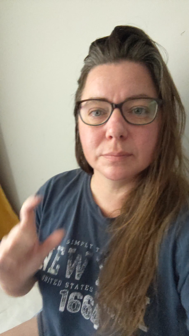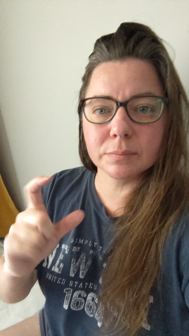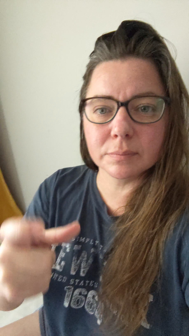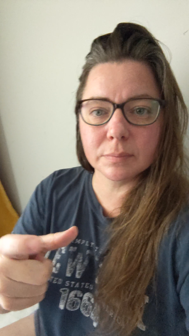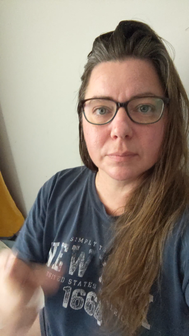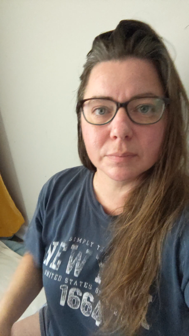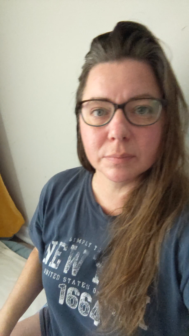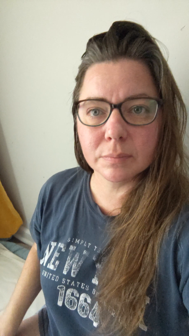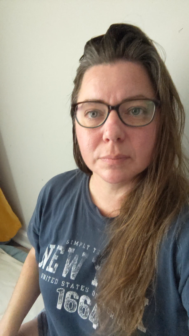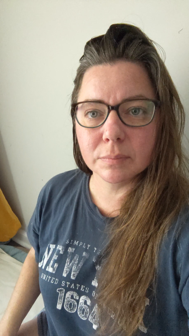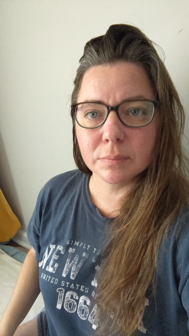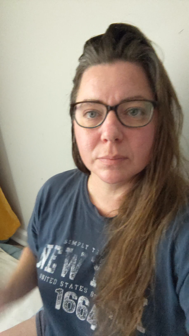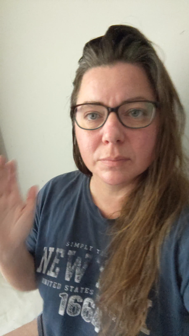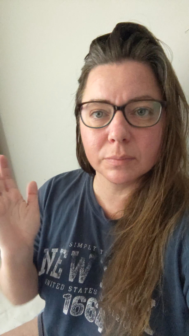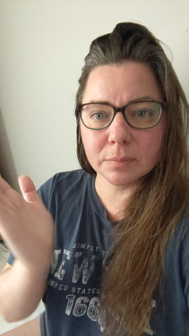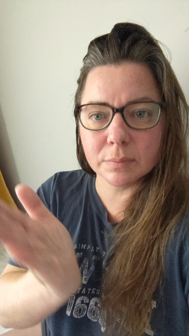bring